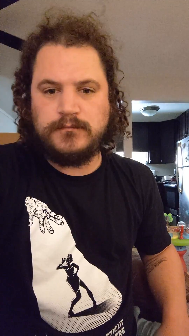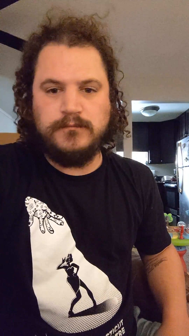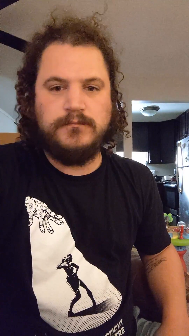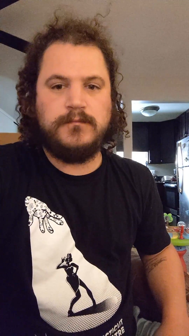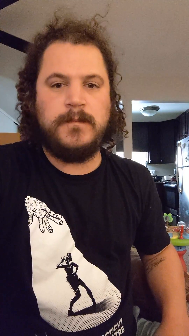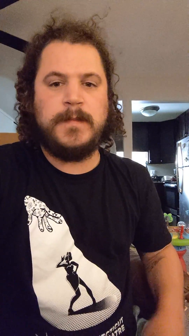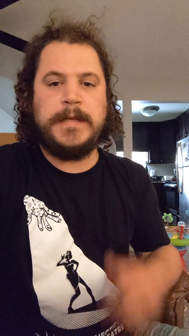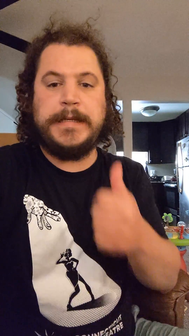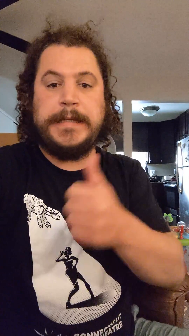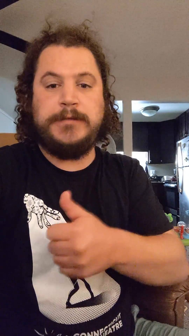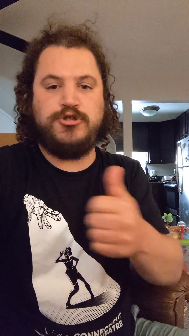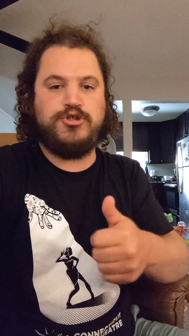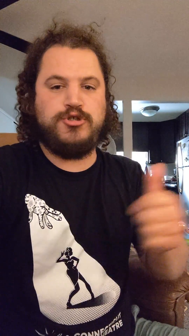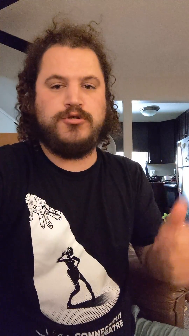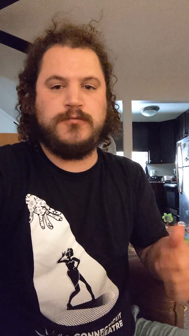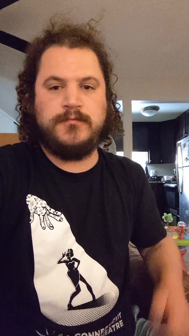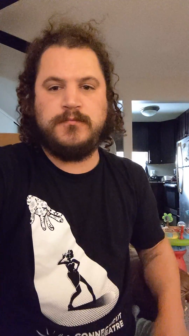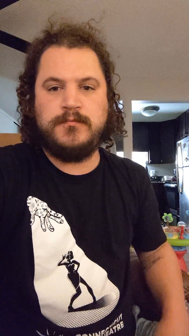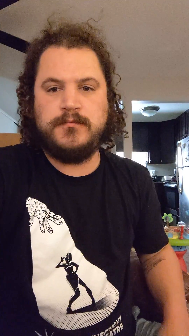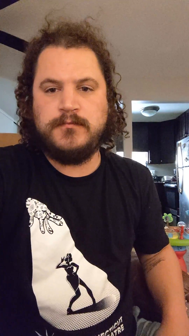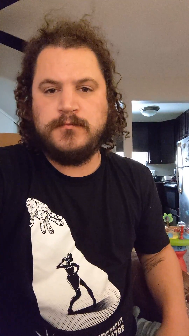each